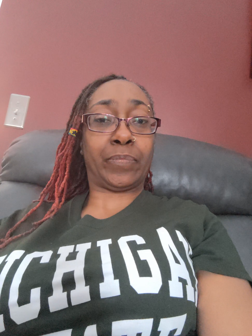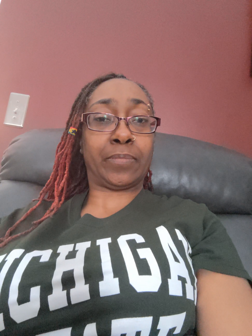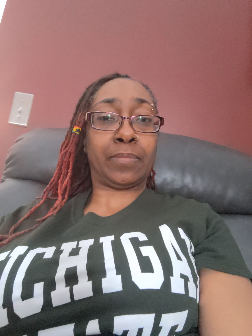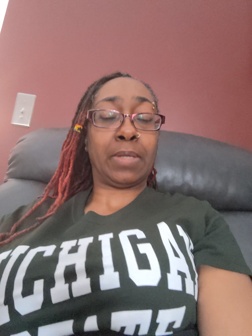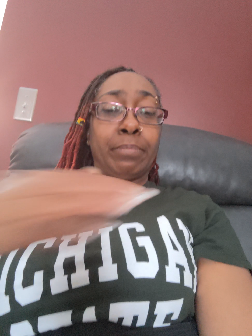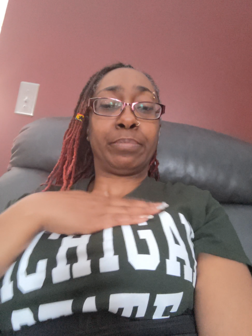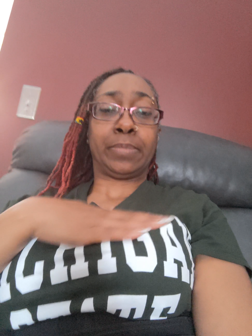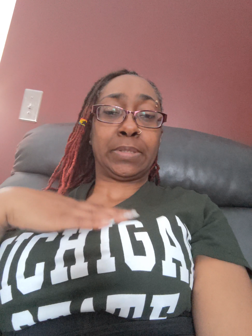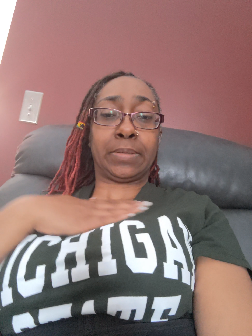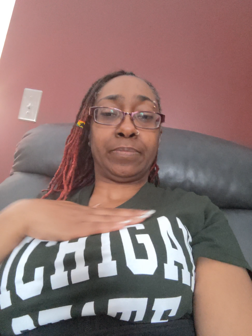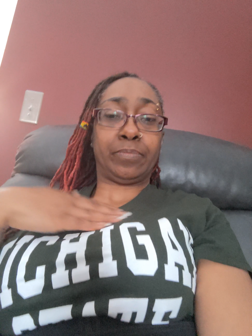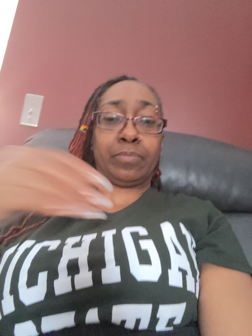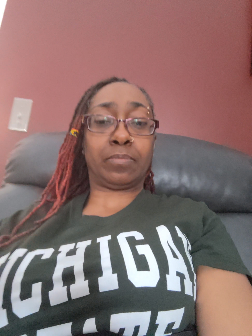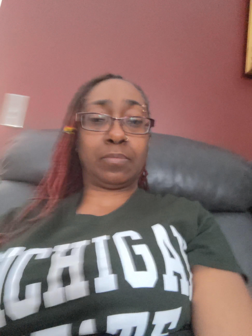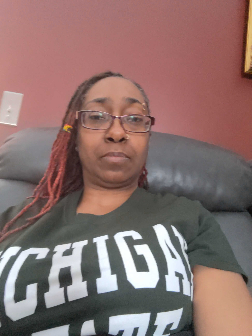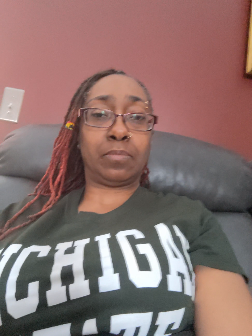please